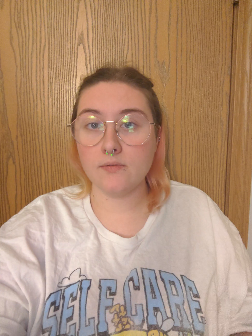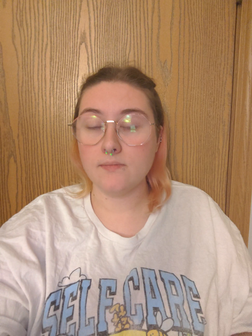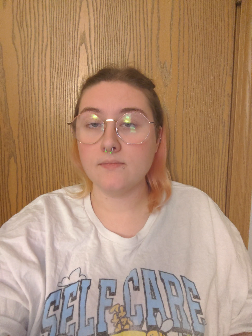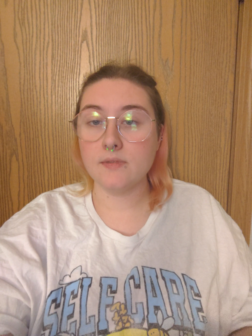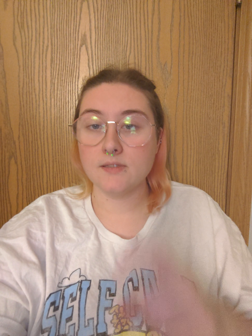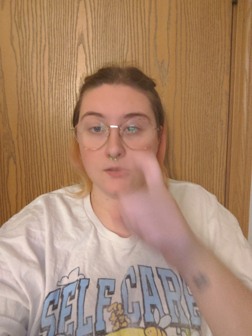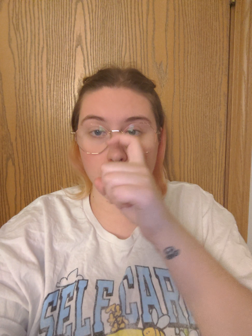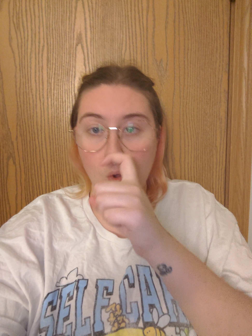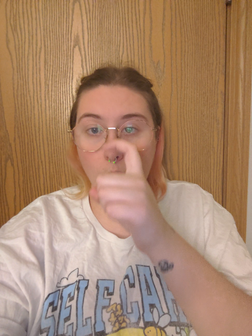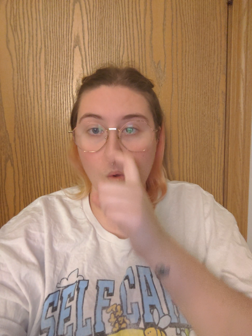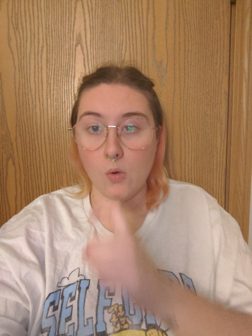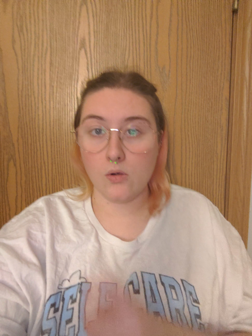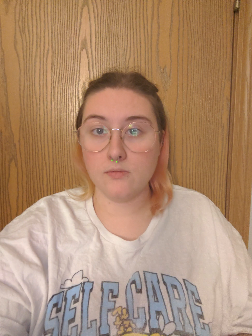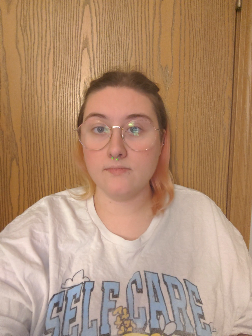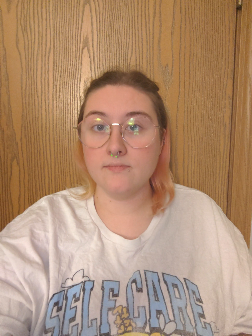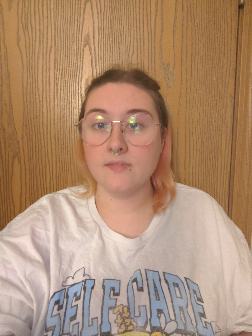doll